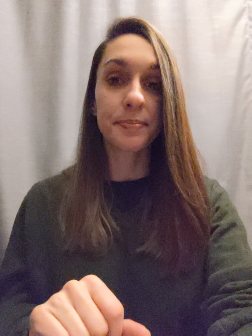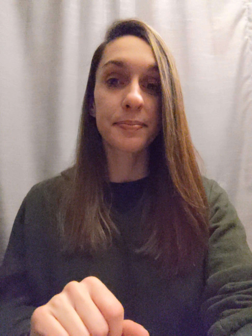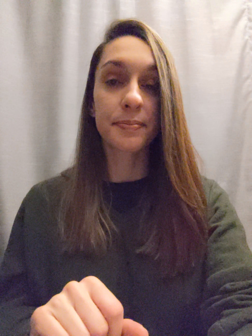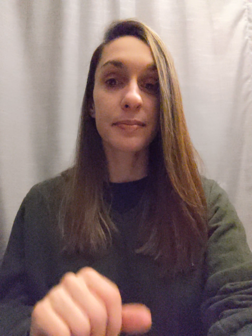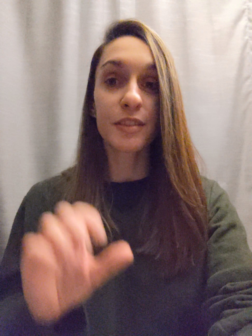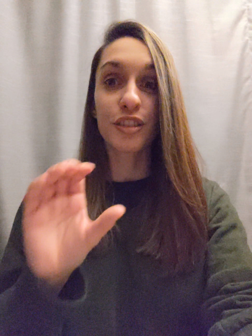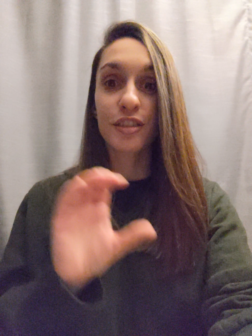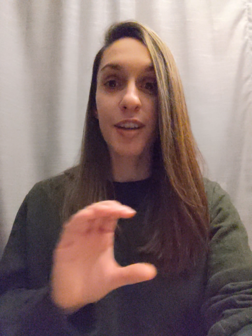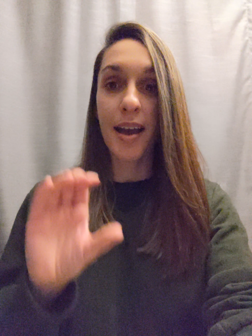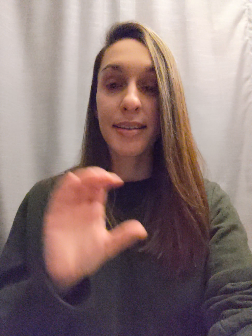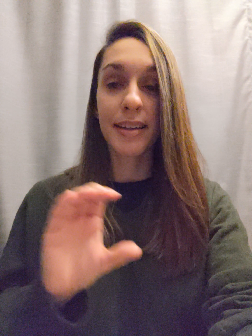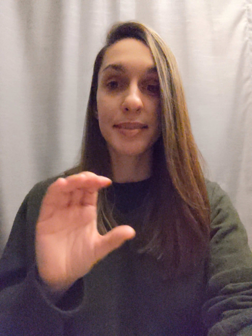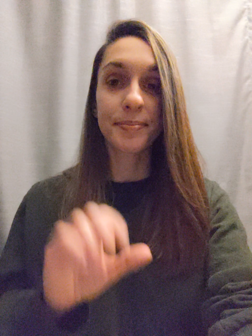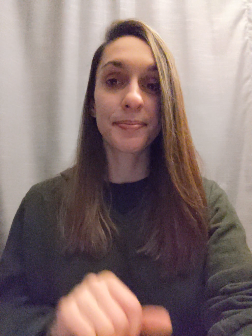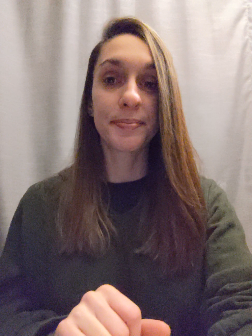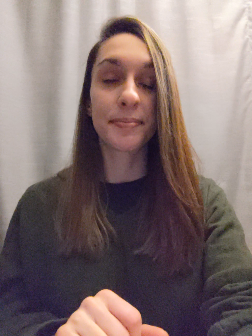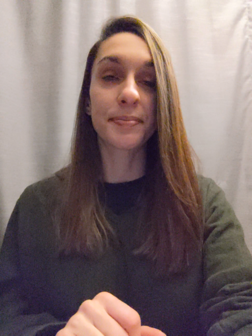chocolate